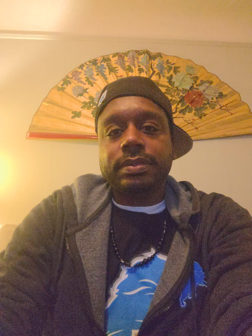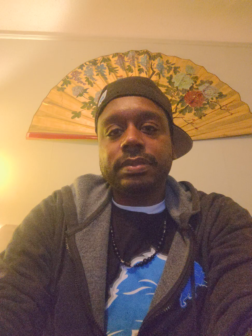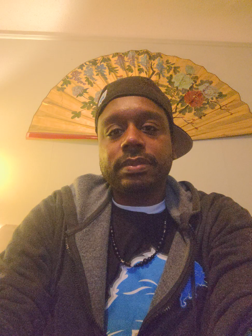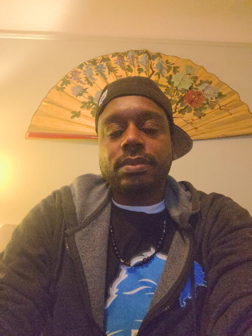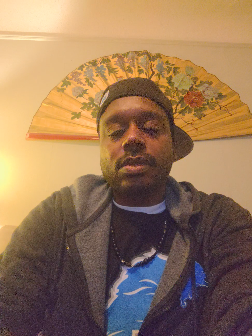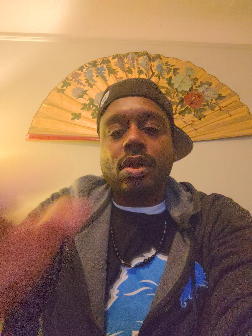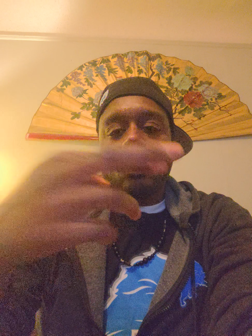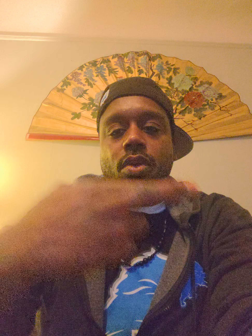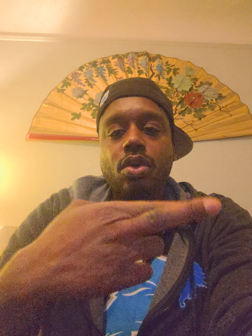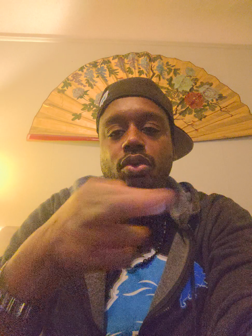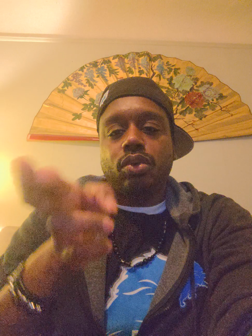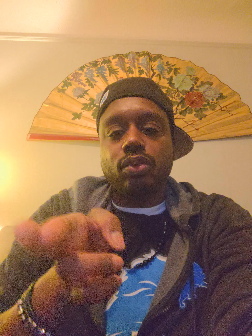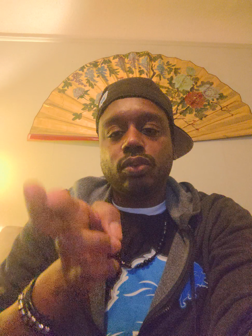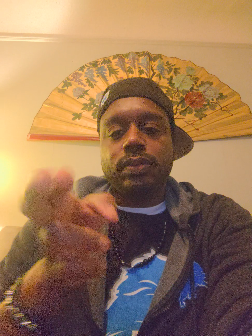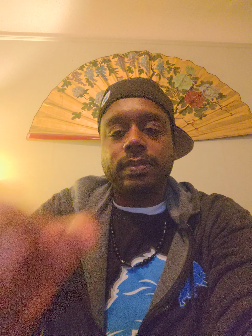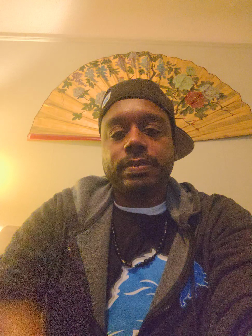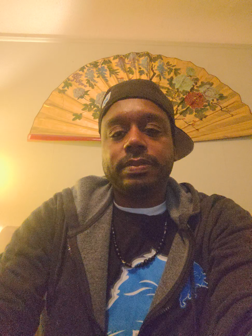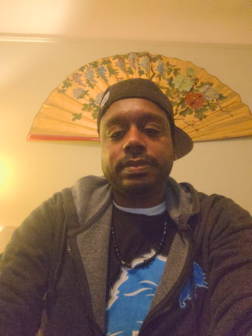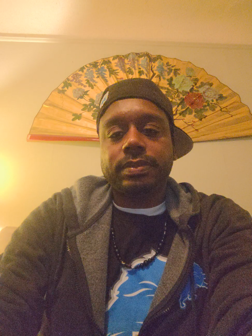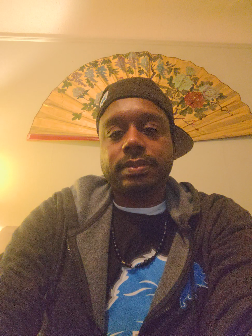room